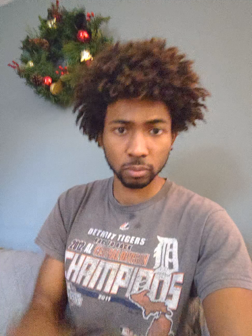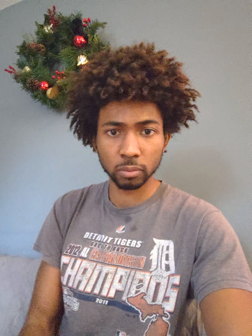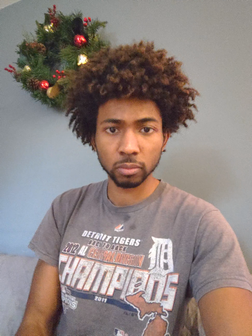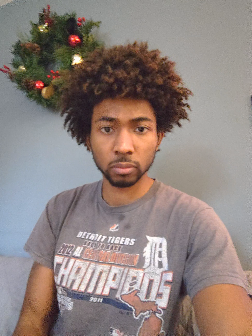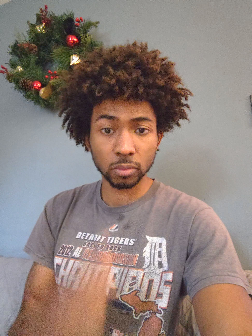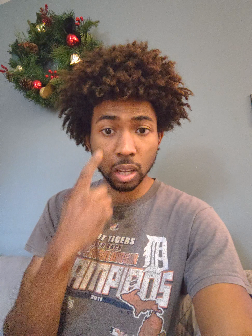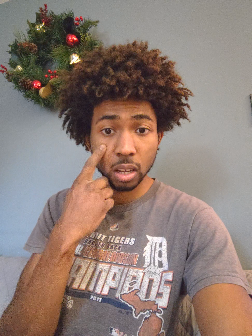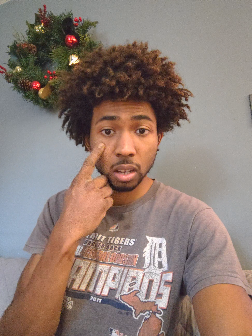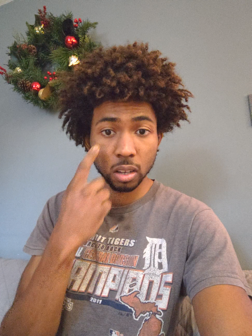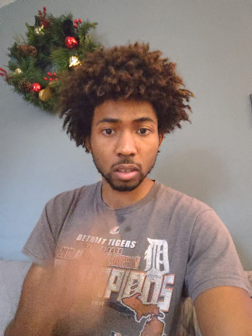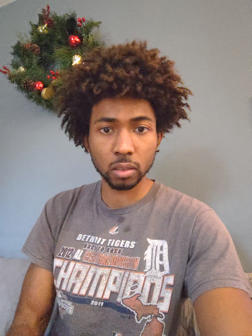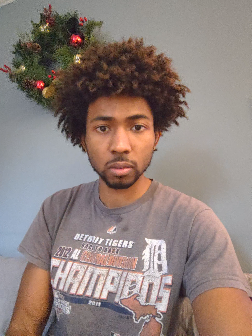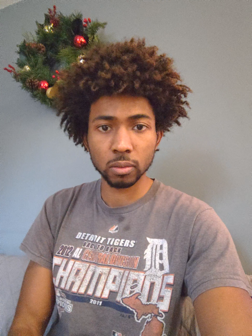eye